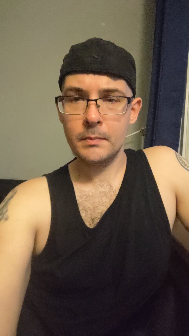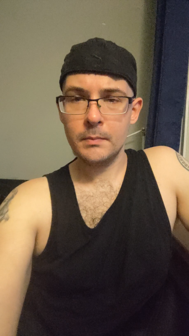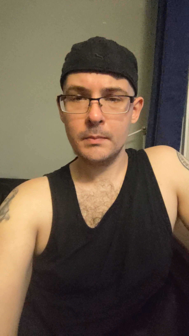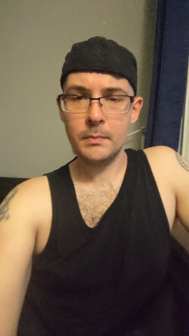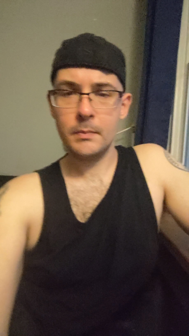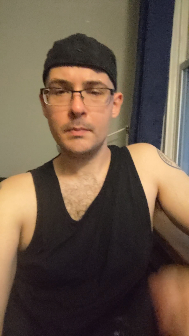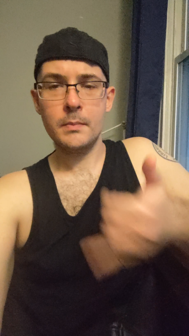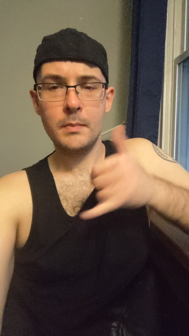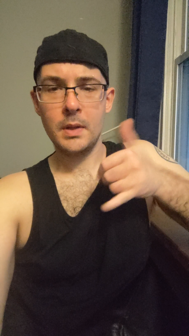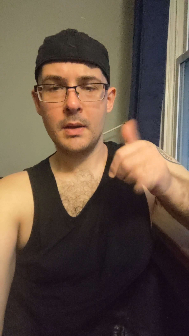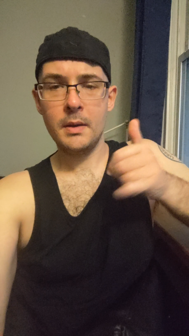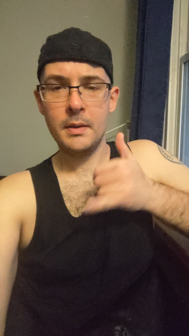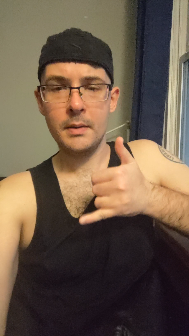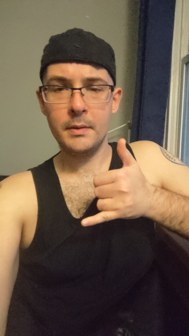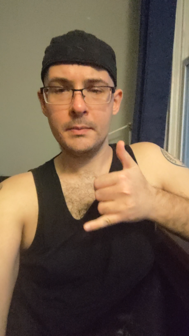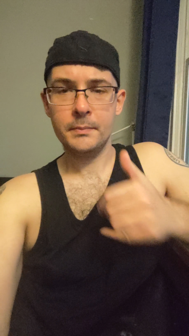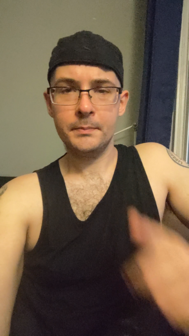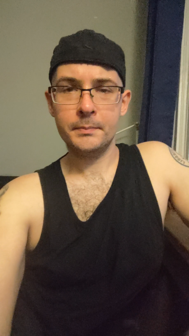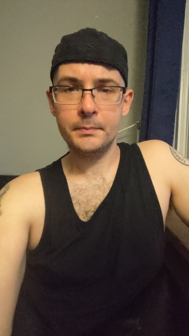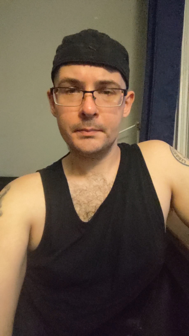play